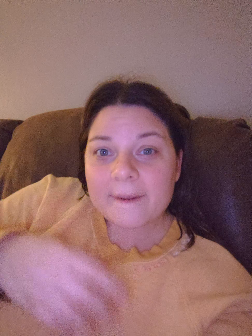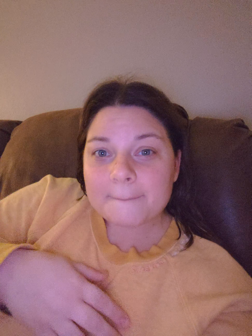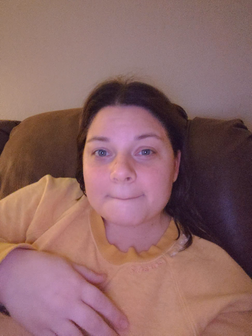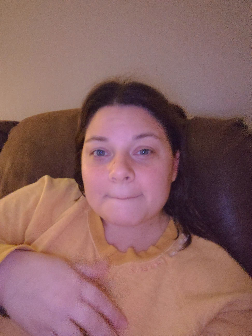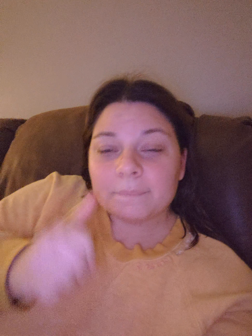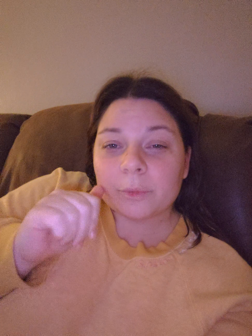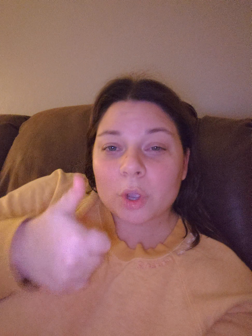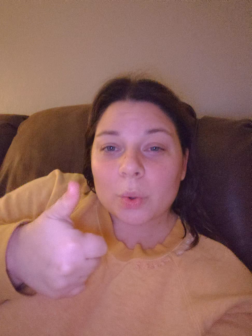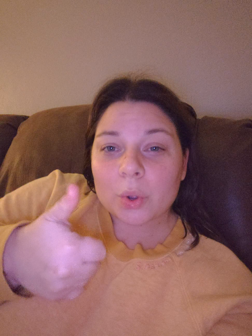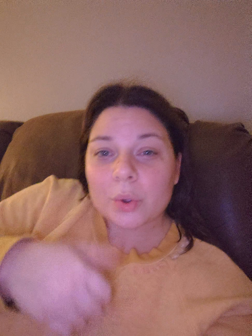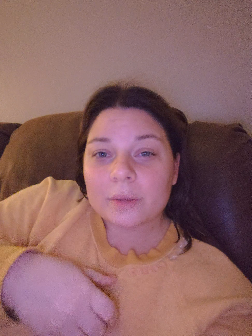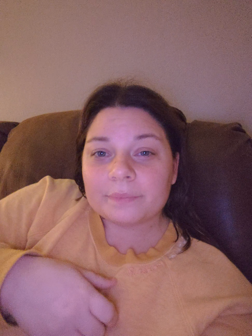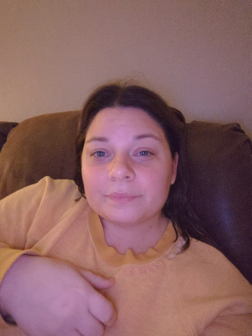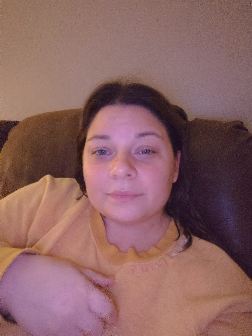tomorrow